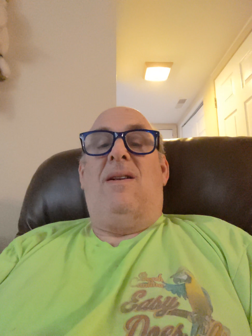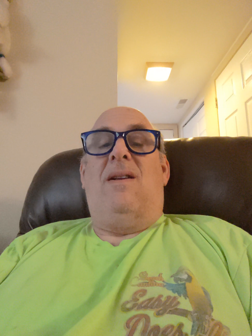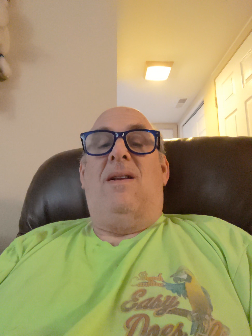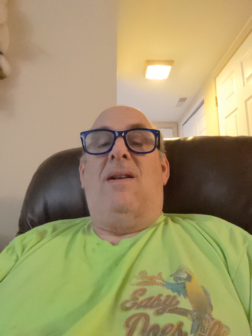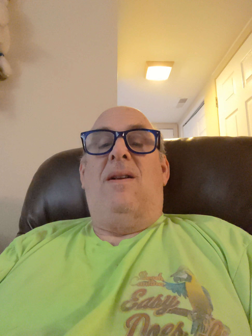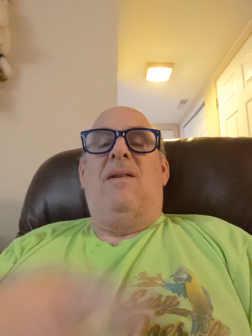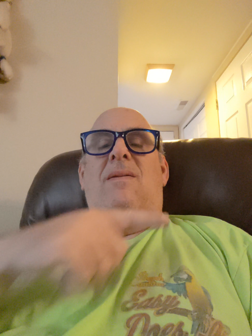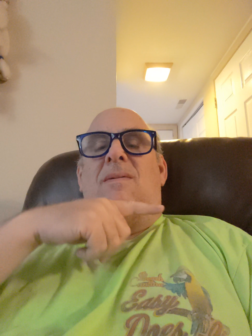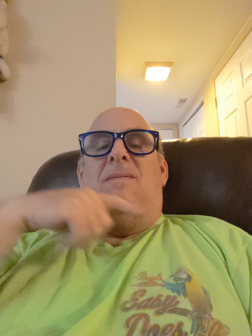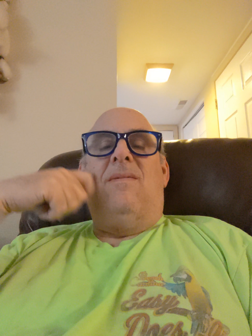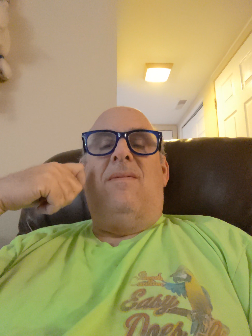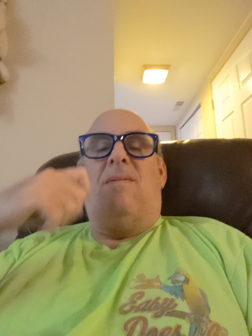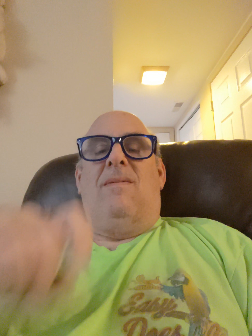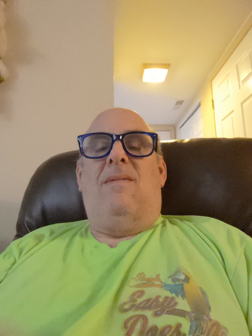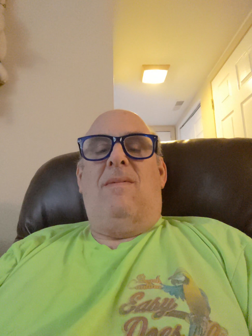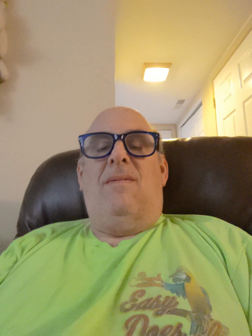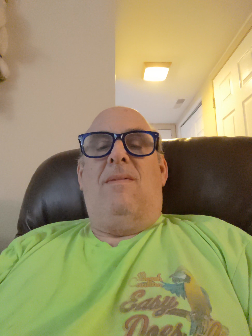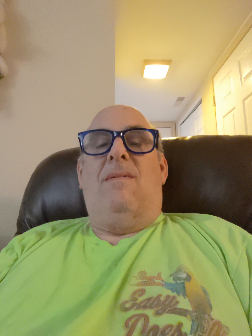dry